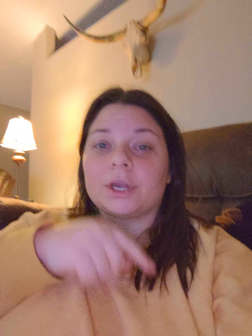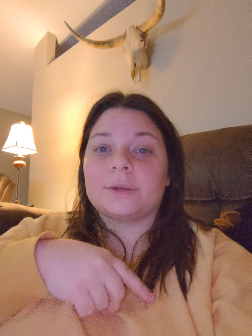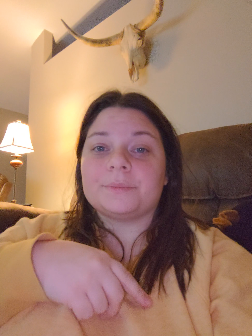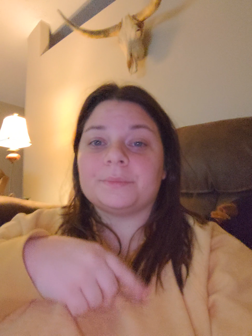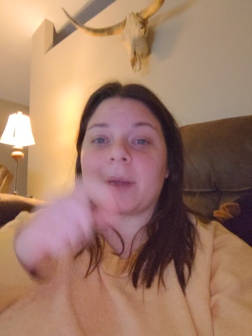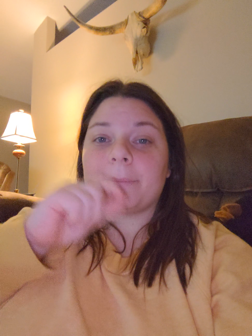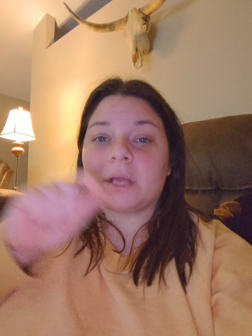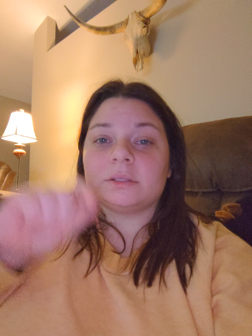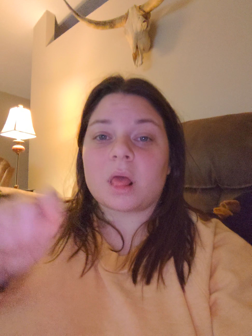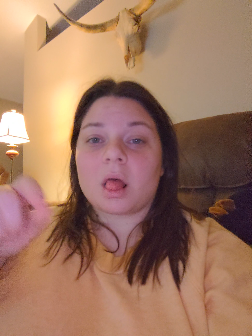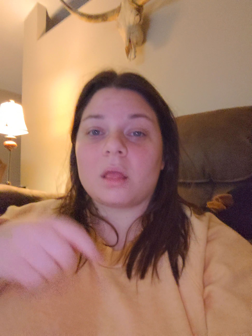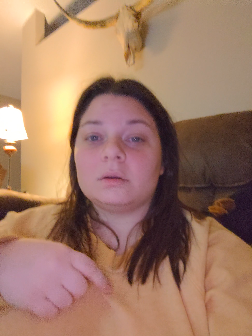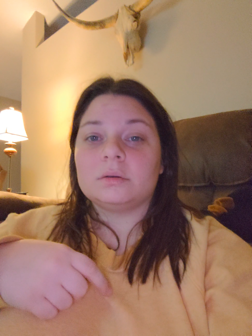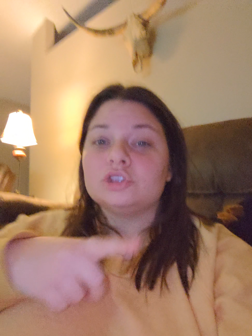pencil